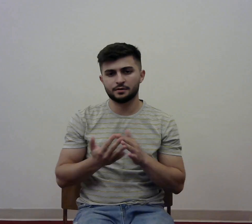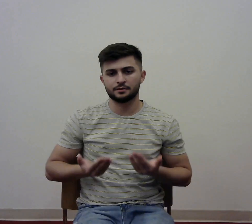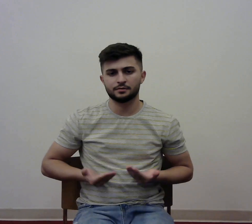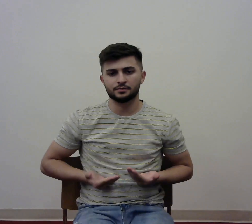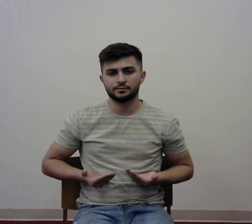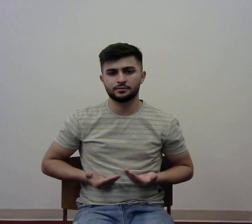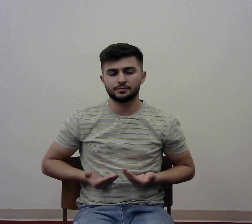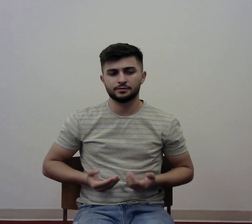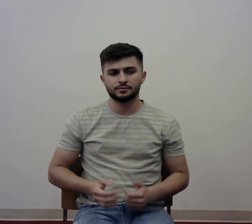yaşamaq